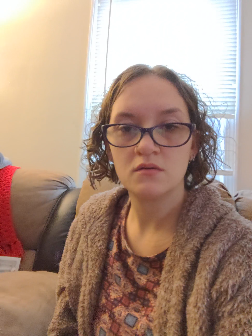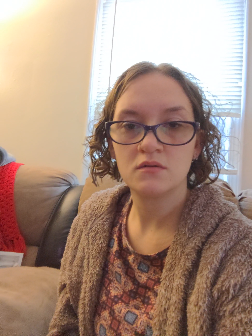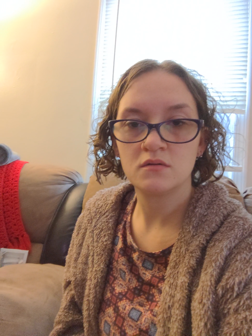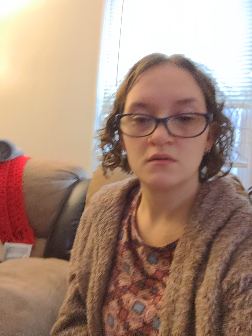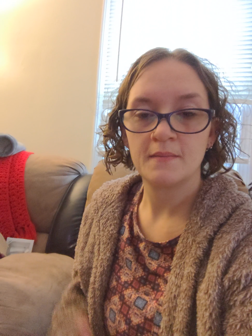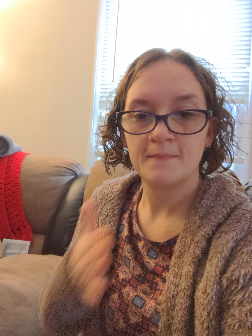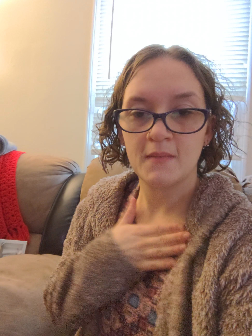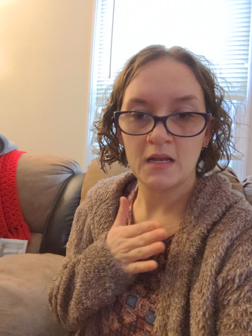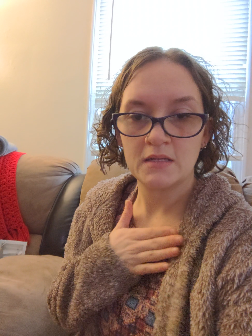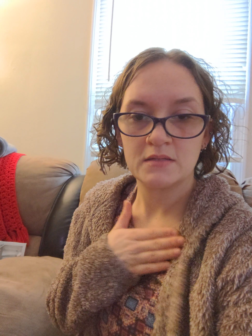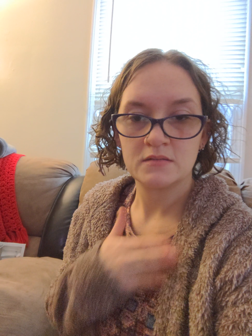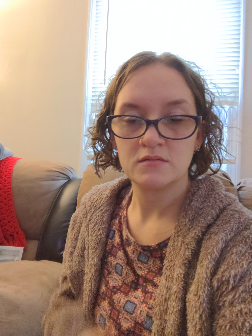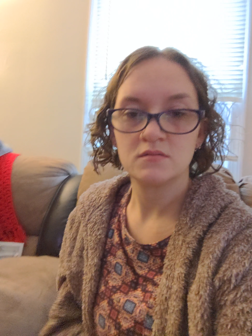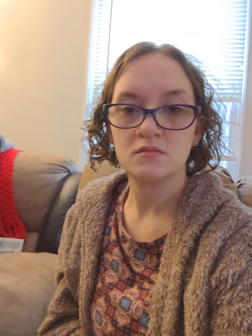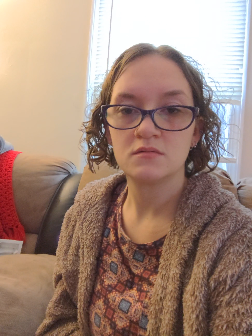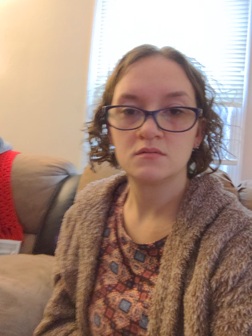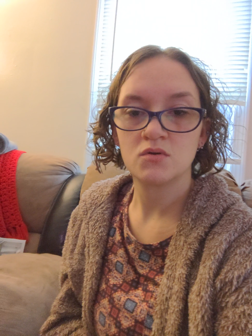my